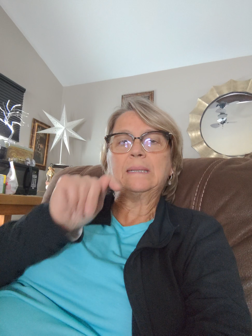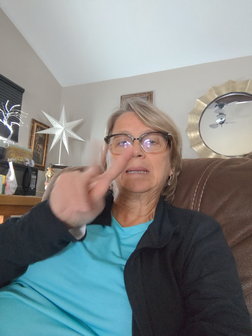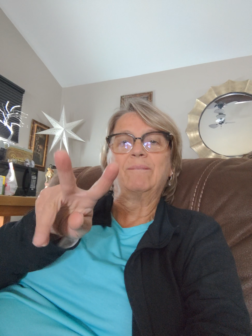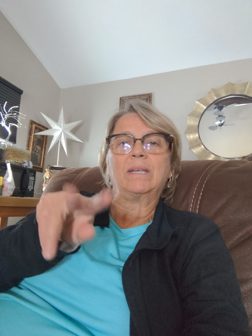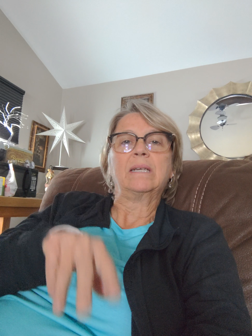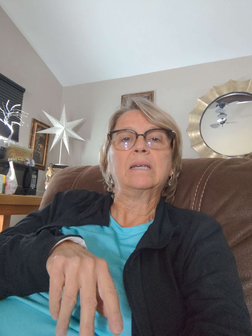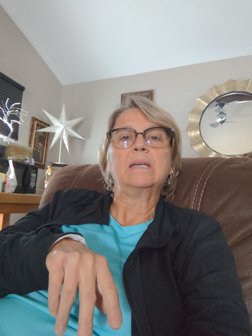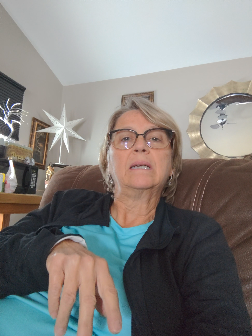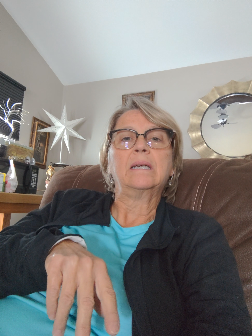TV